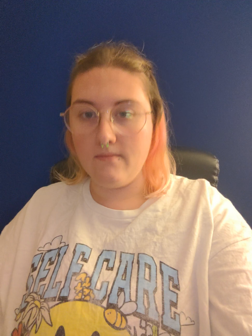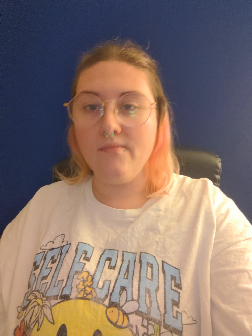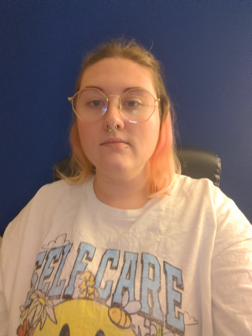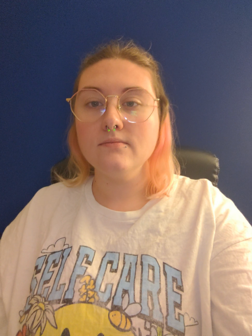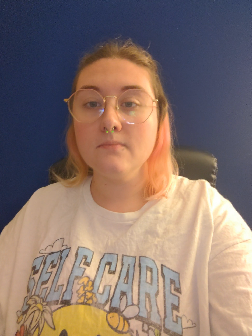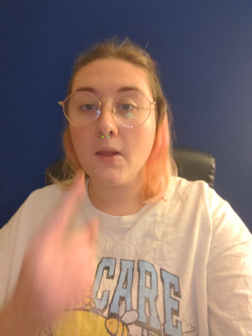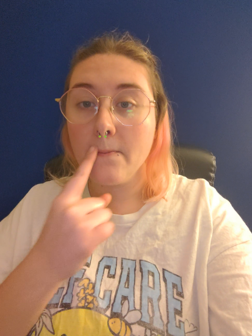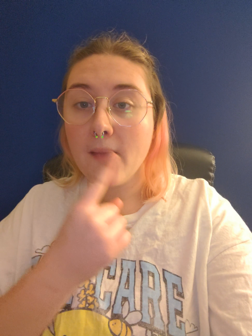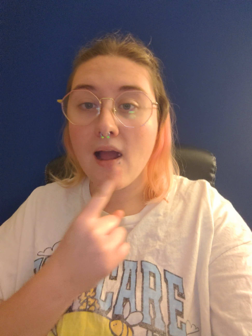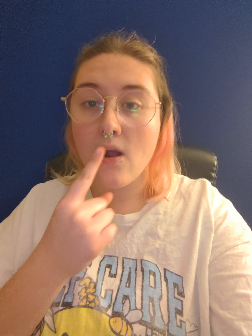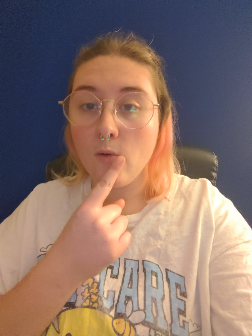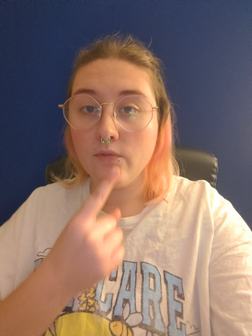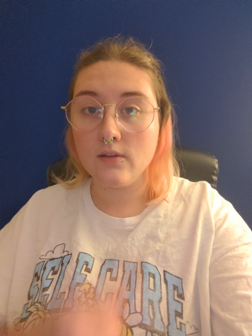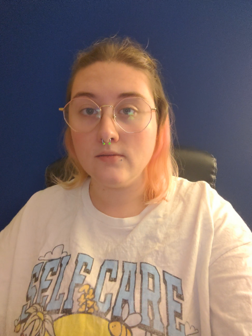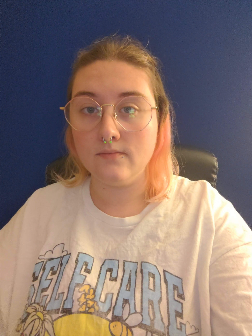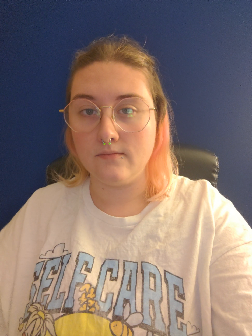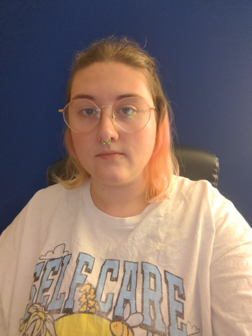mouth